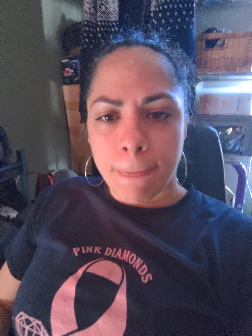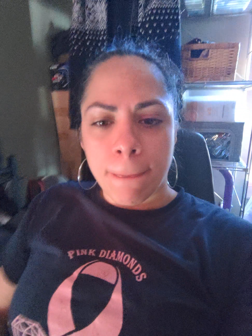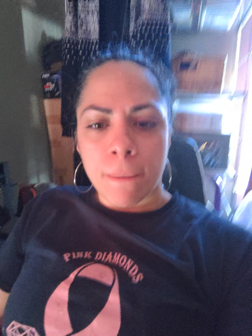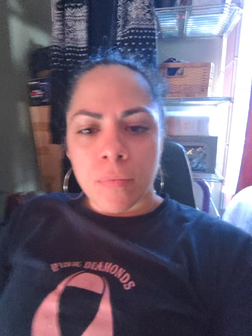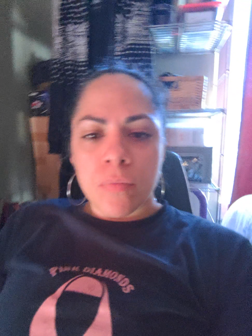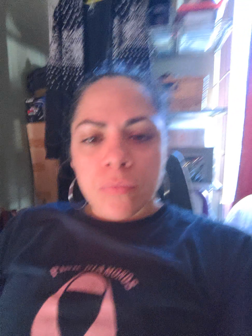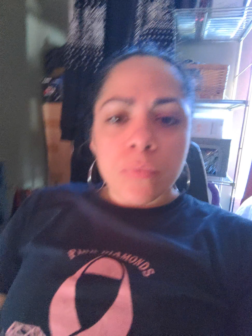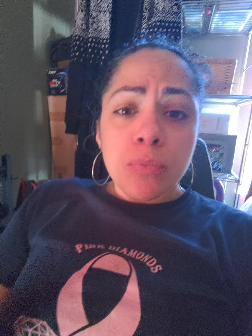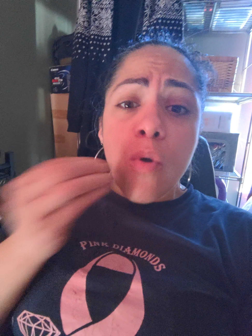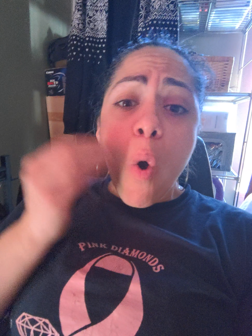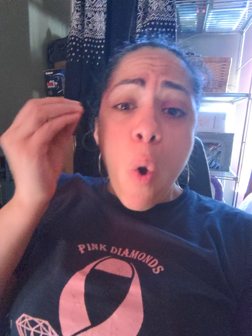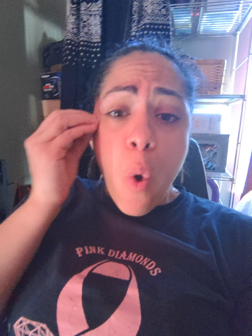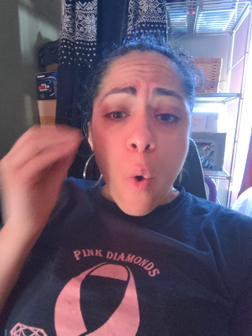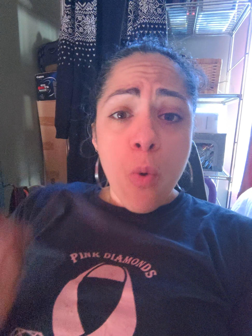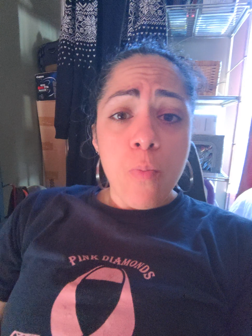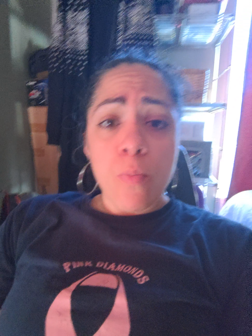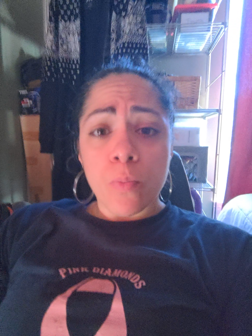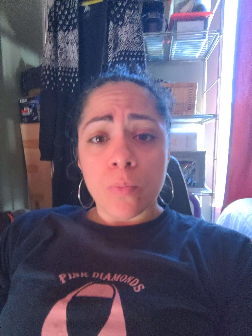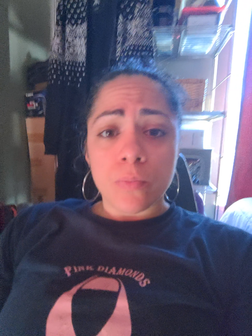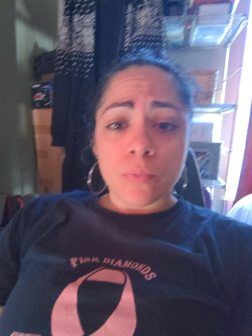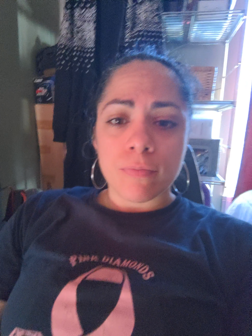home